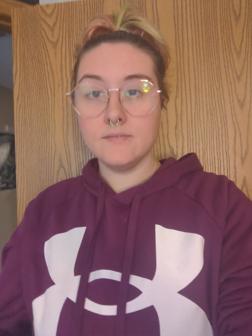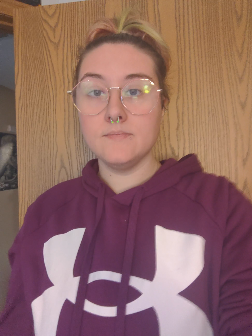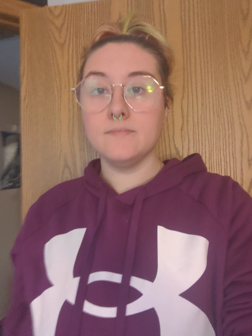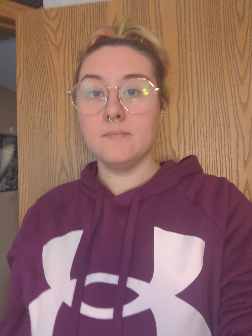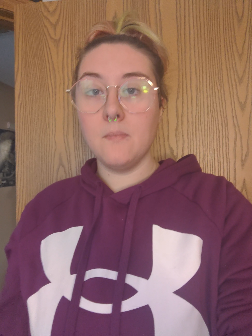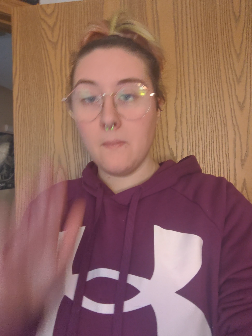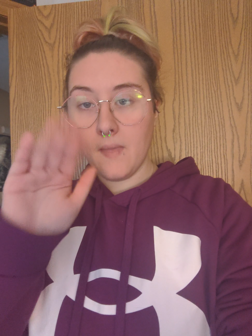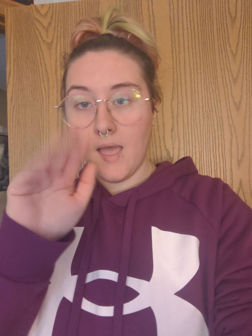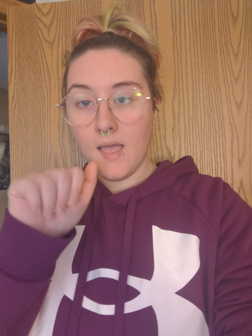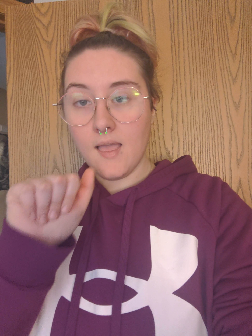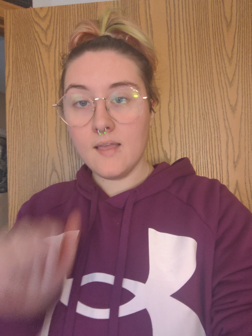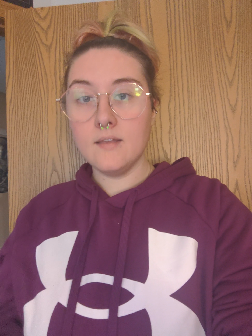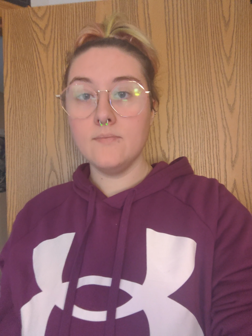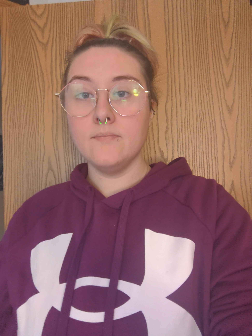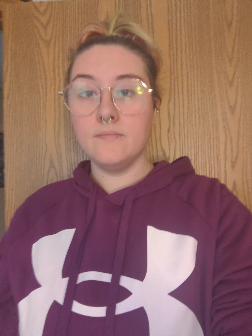bye